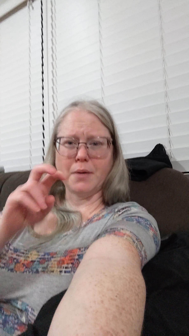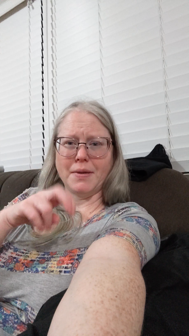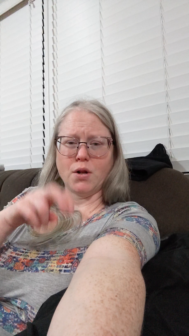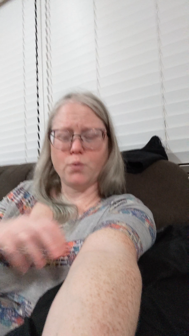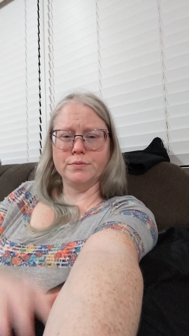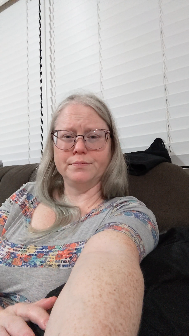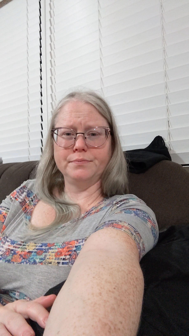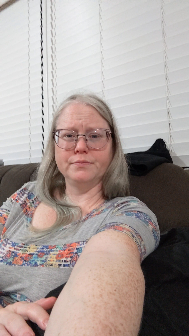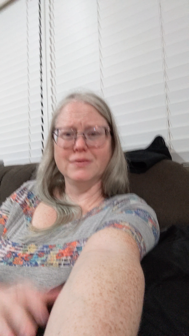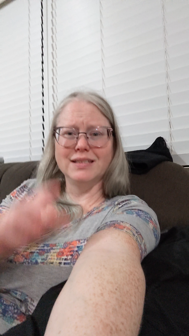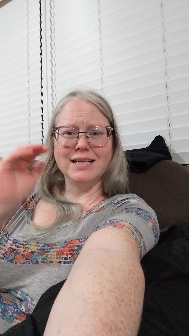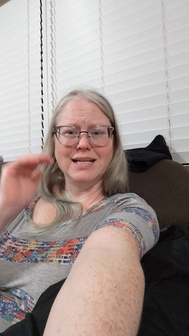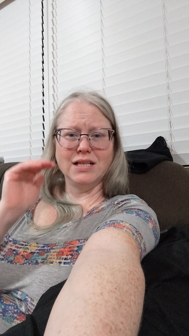little